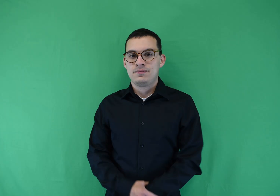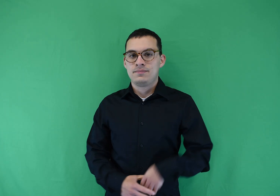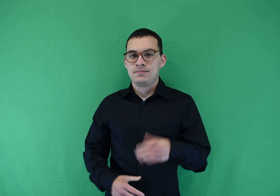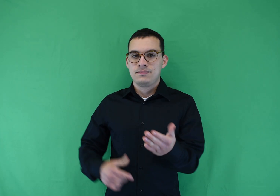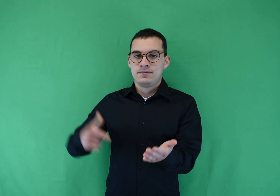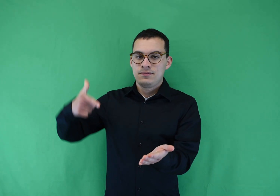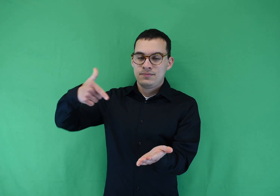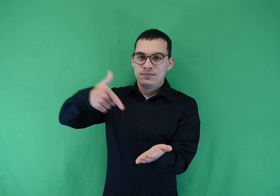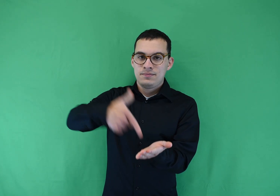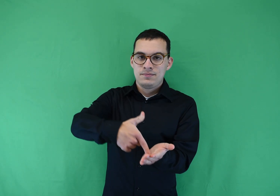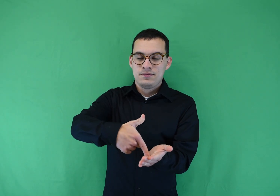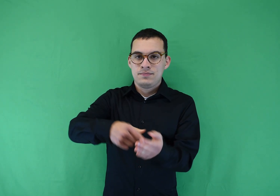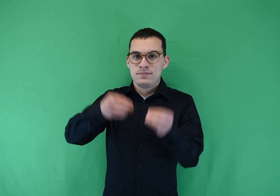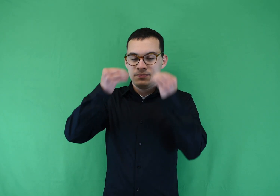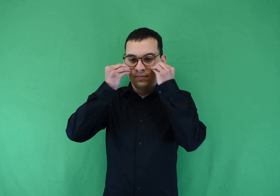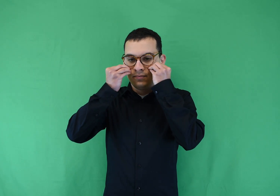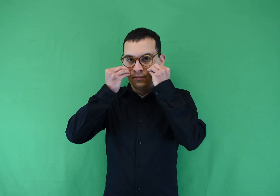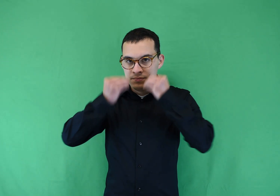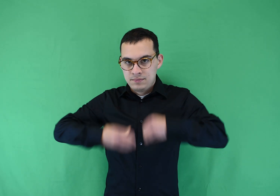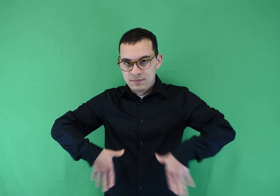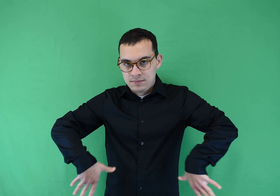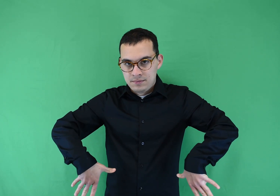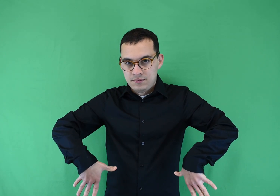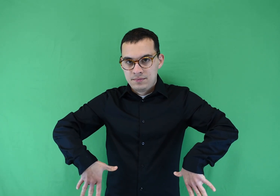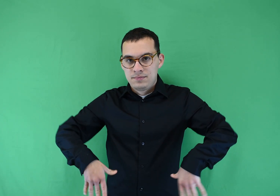perder